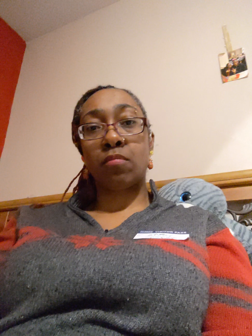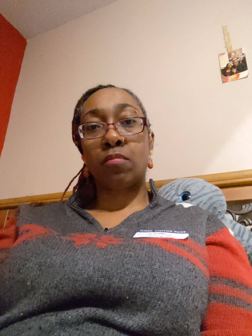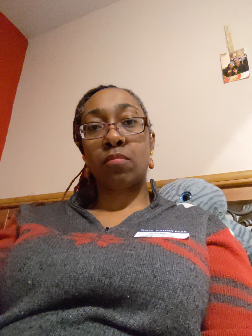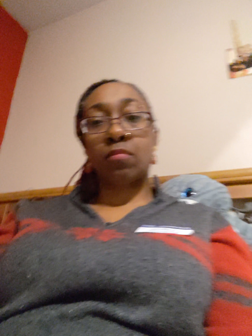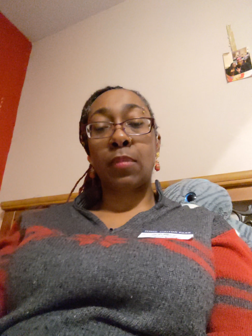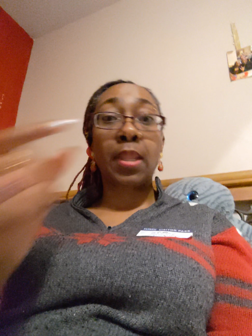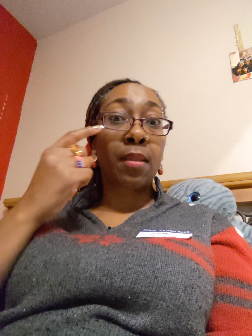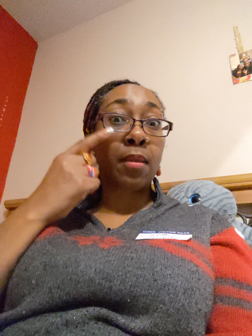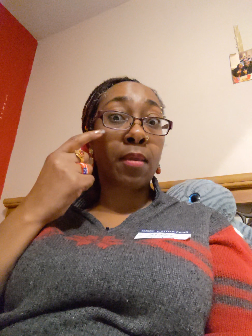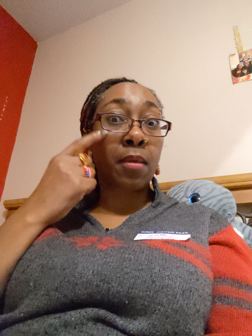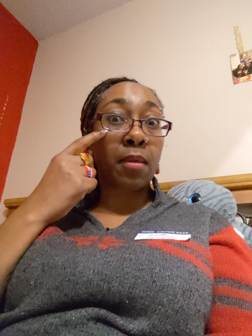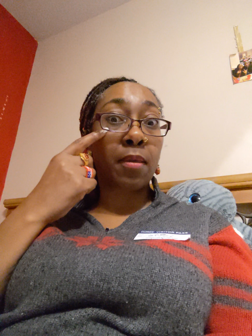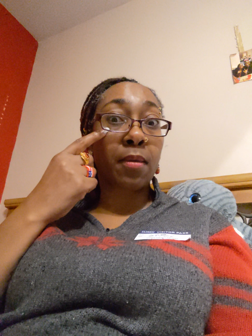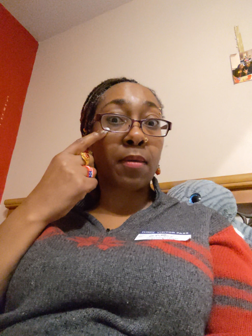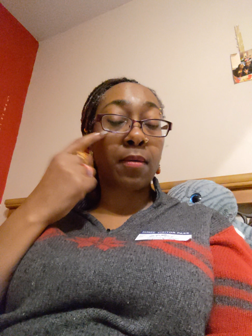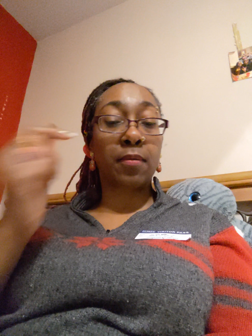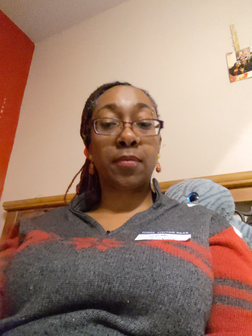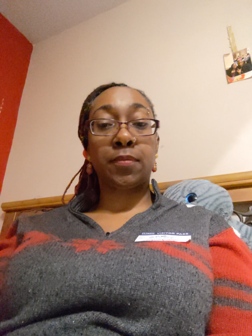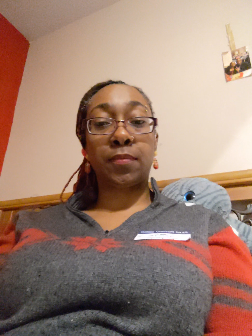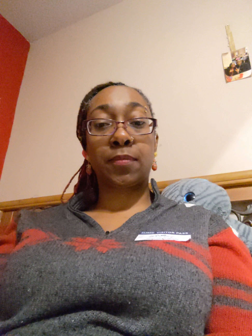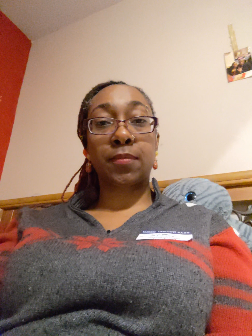eye